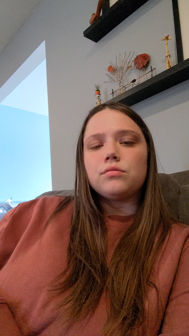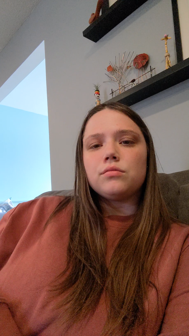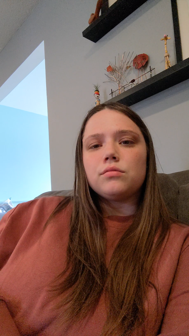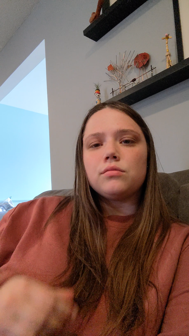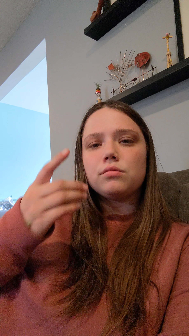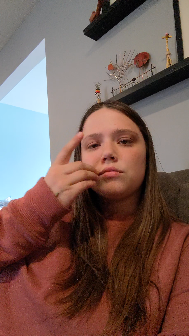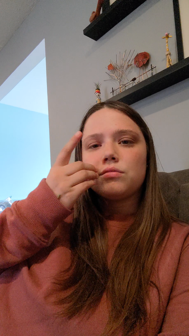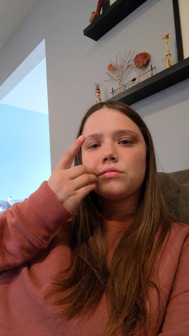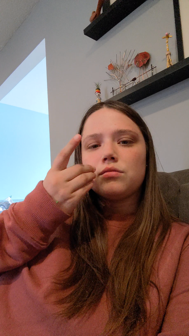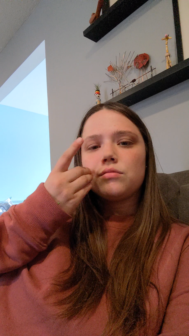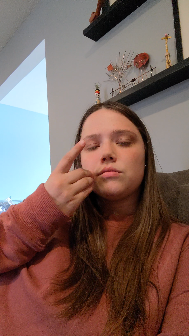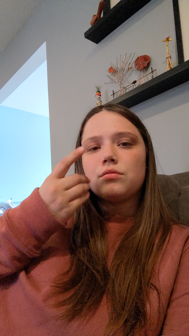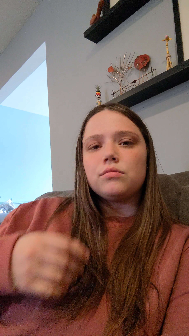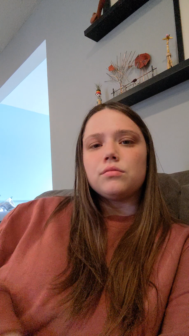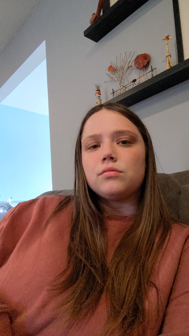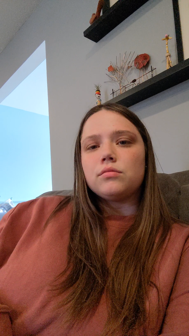dinner